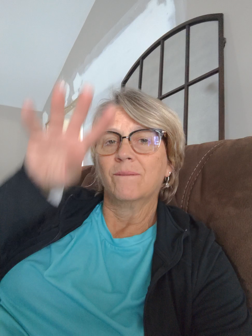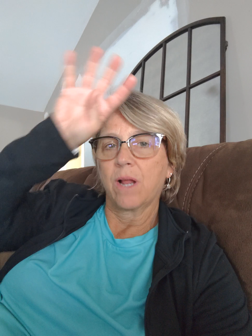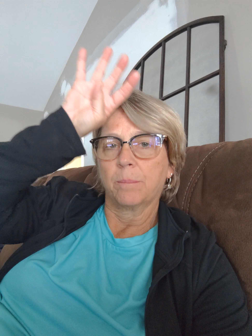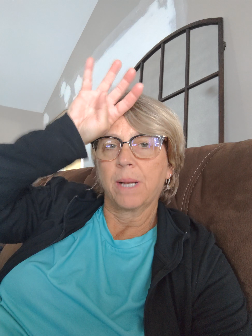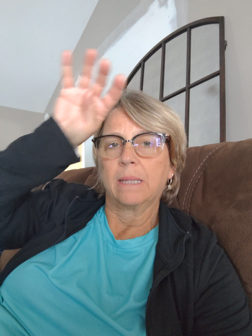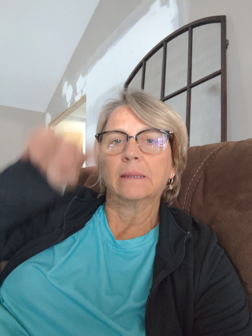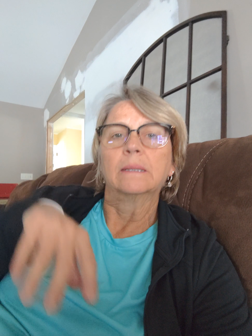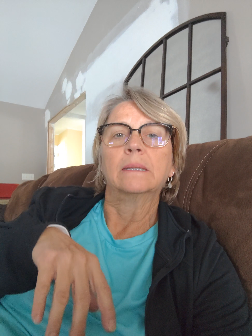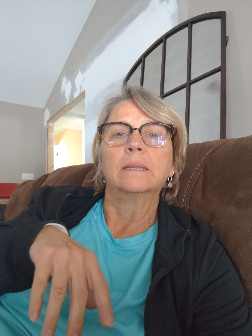fireman